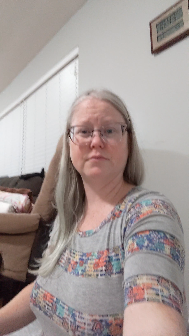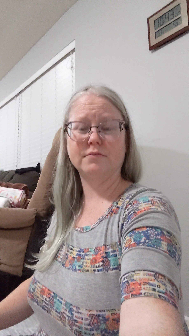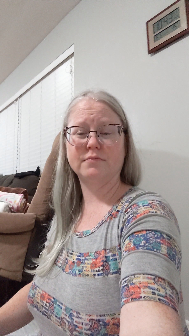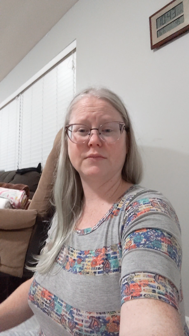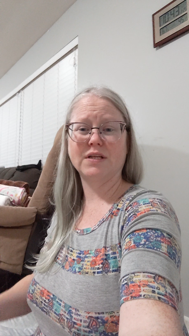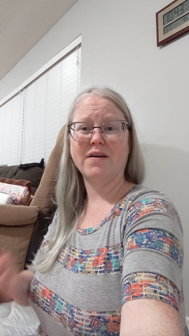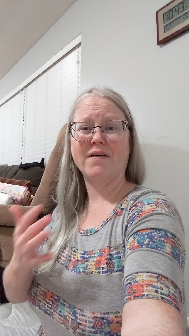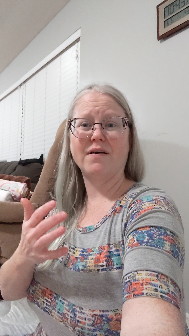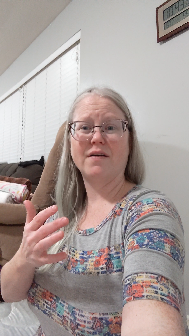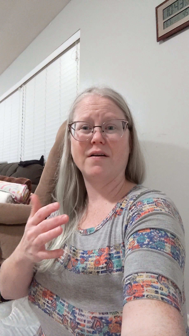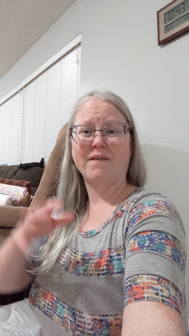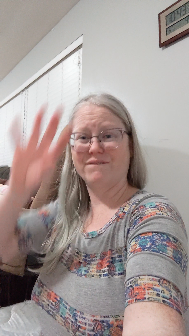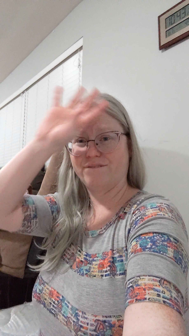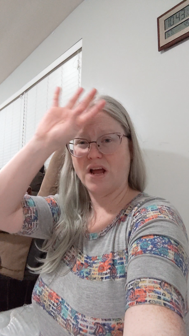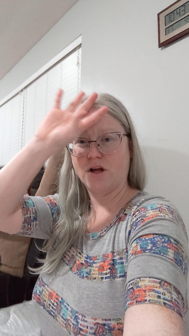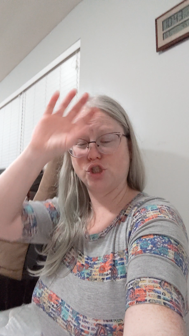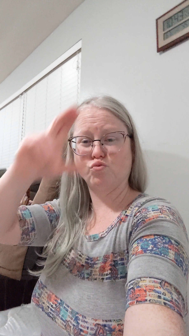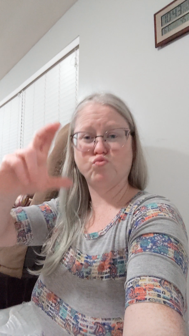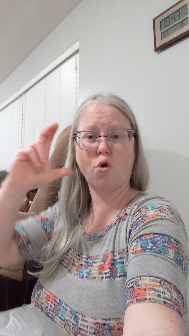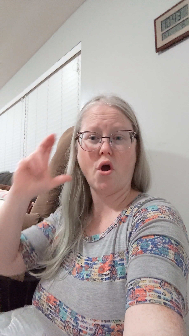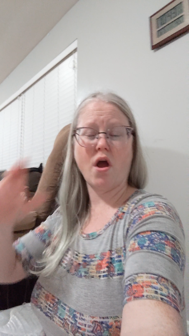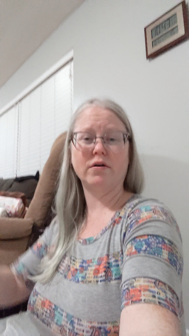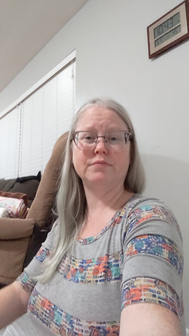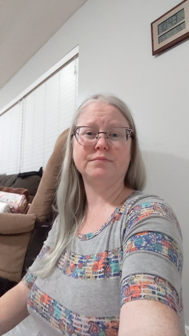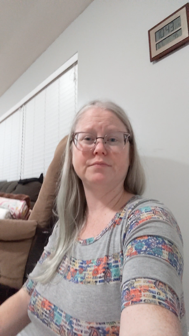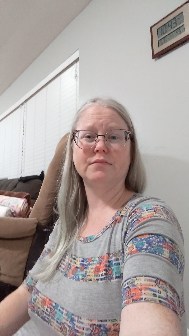fire truck